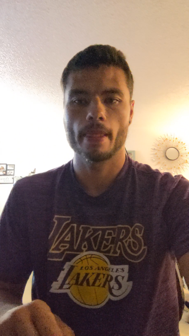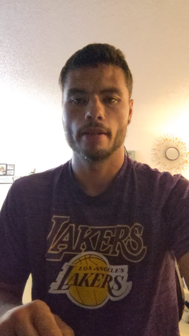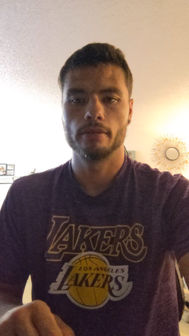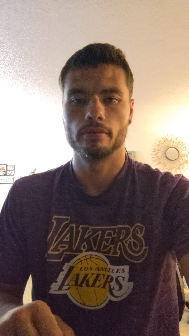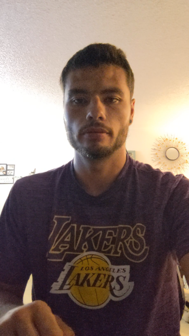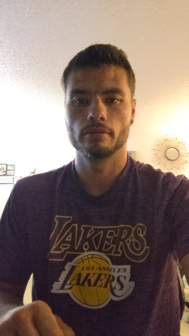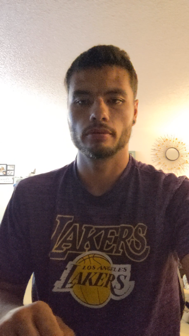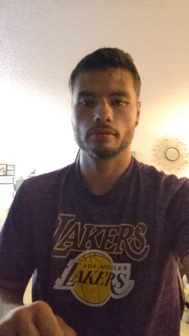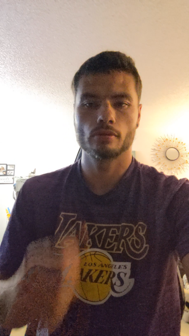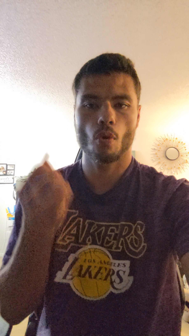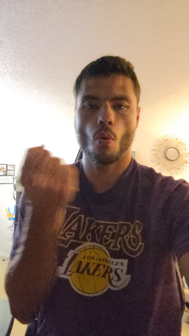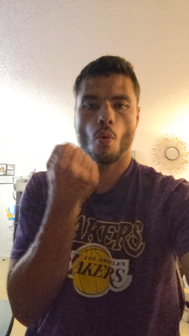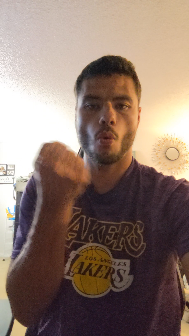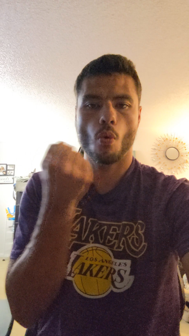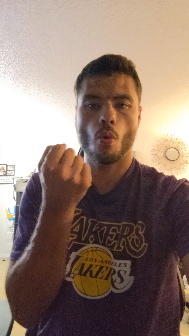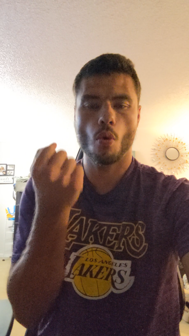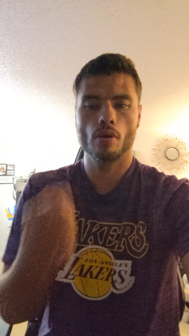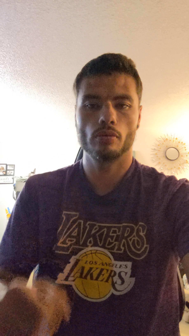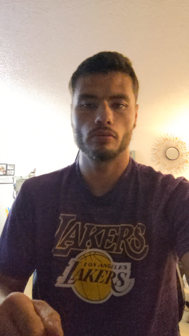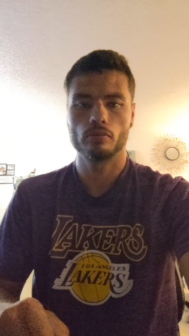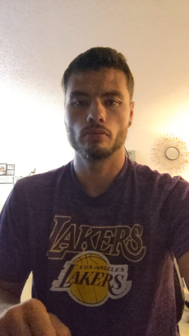hold